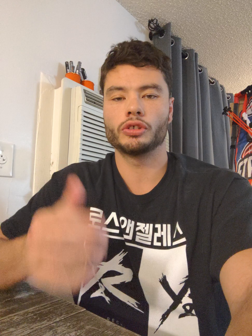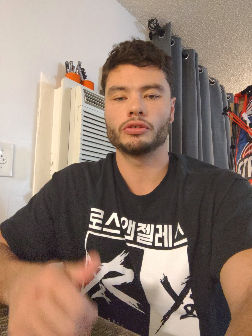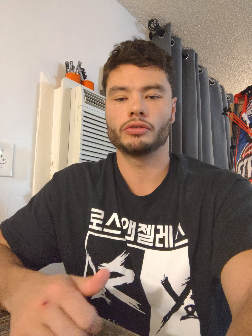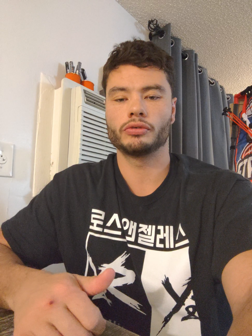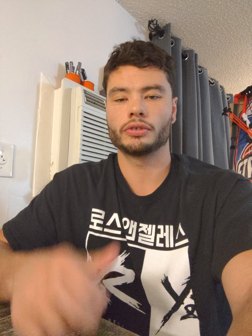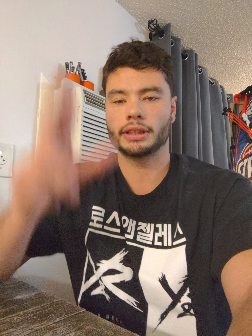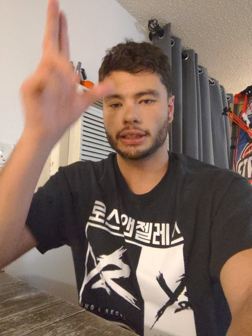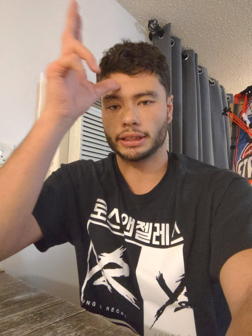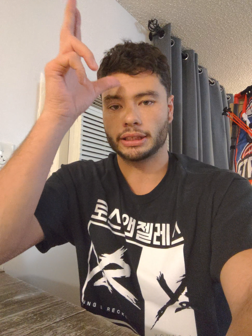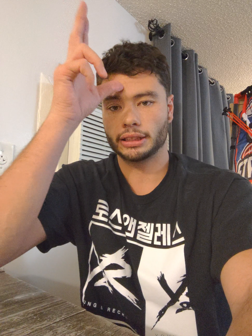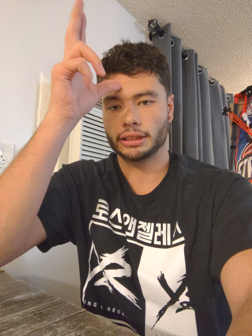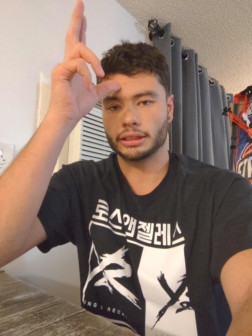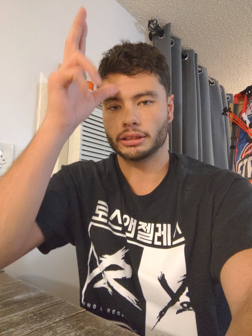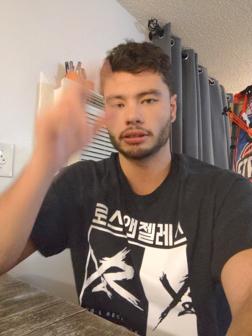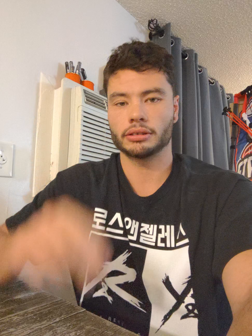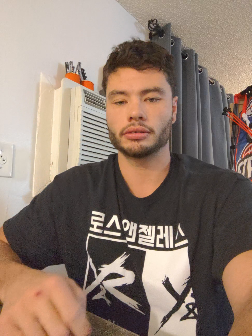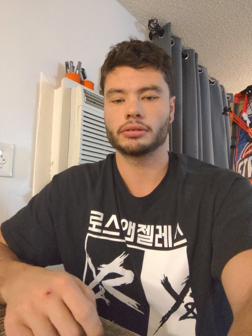hen